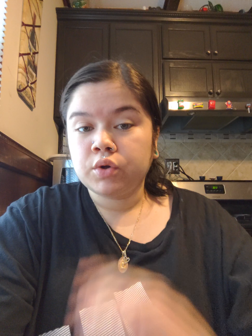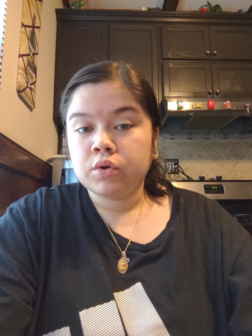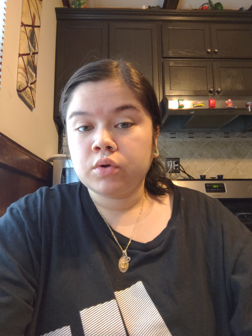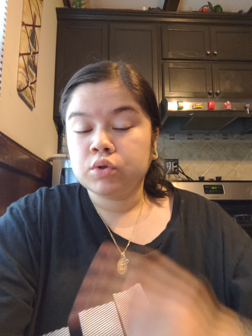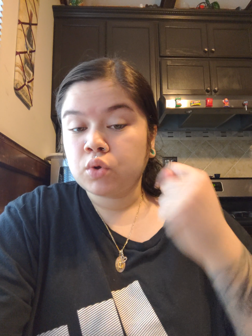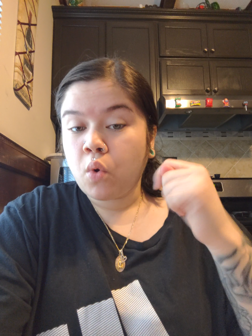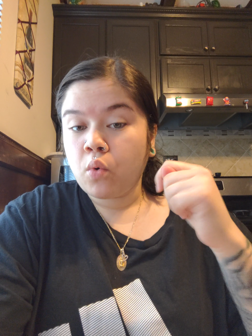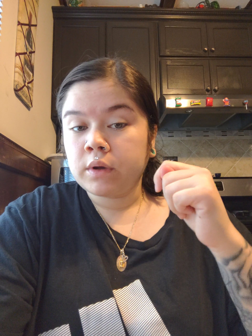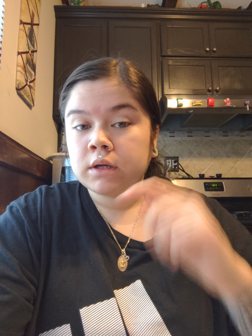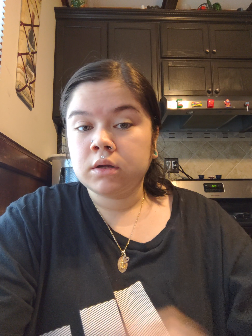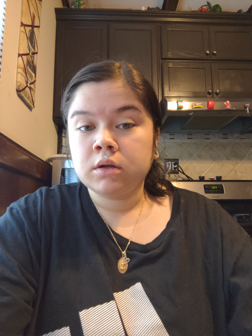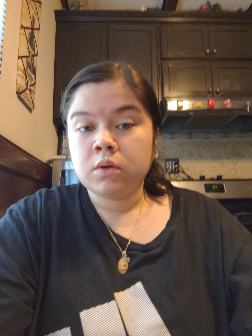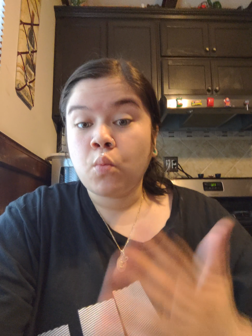toy